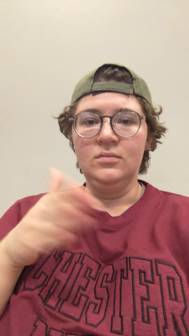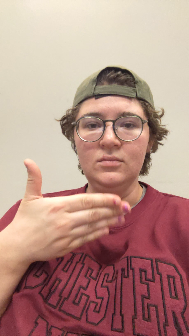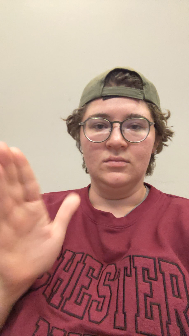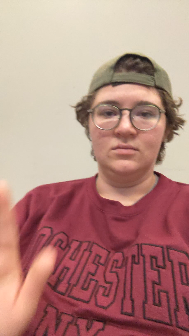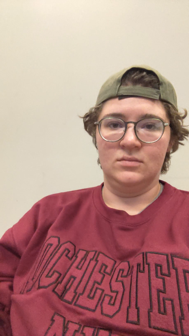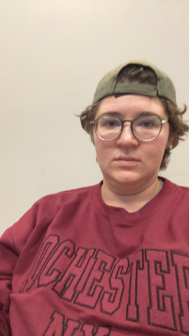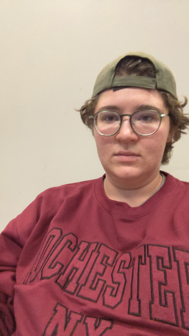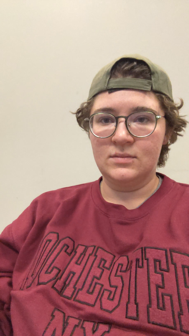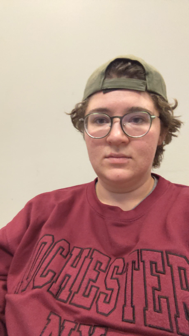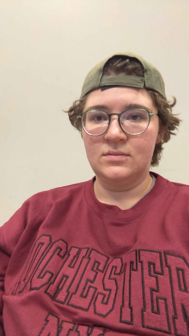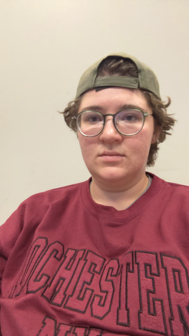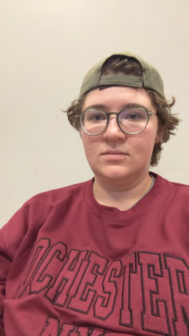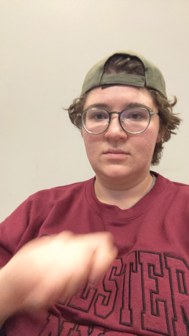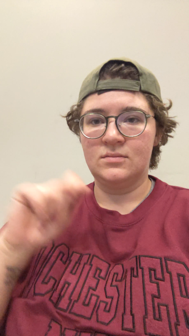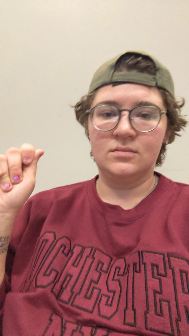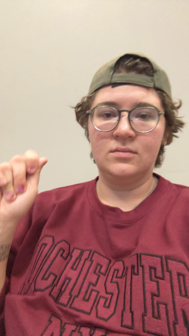pull